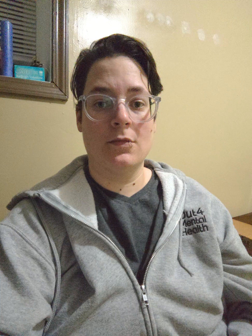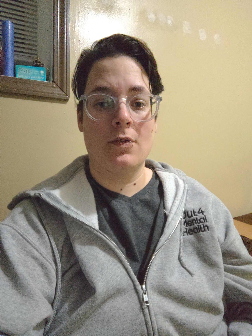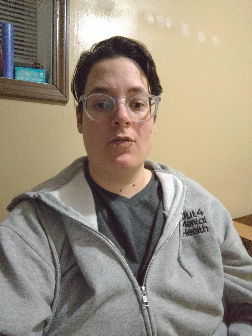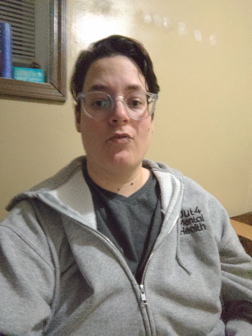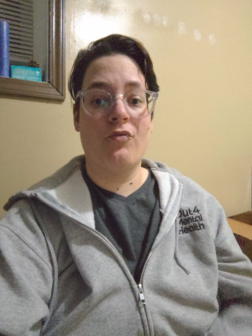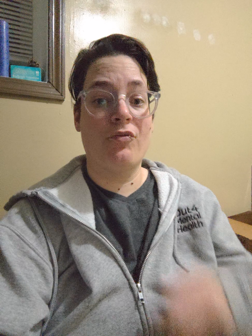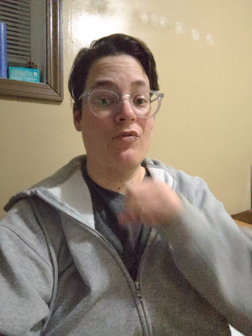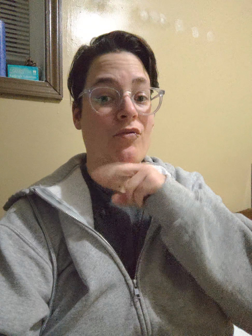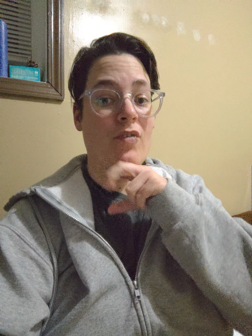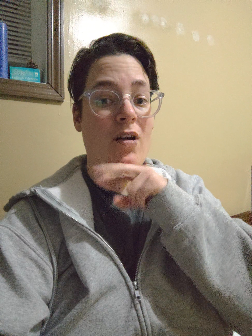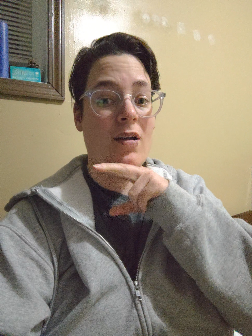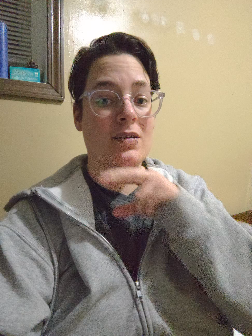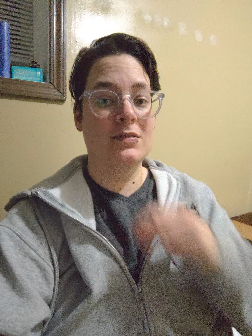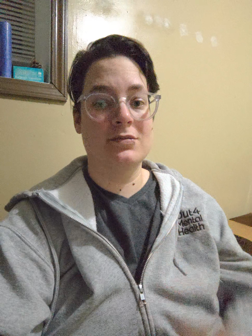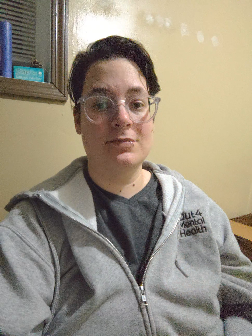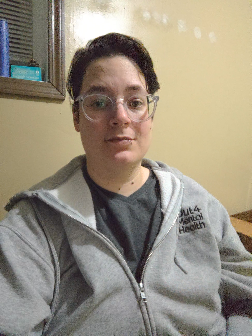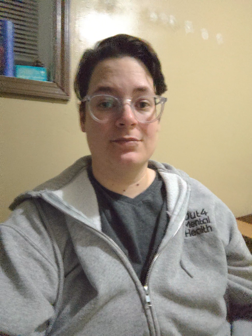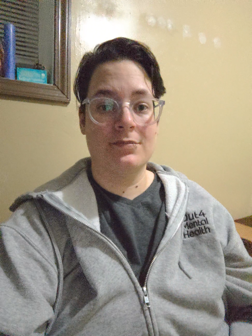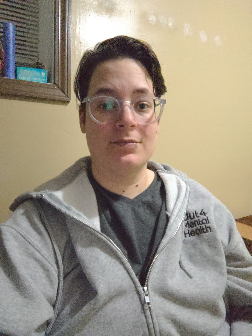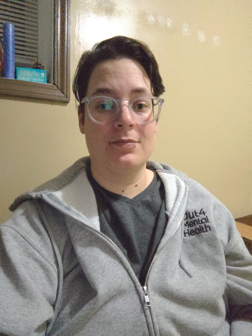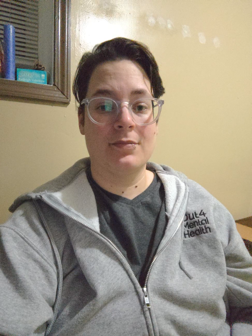frog